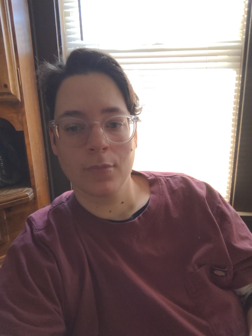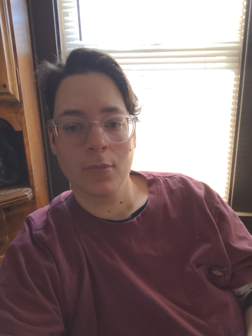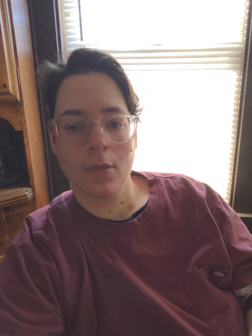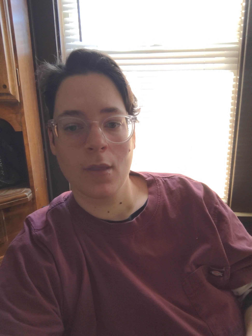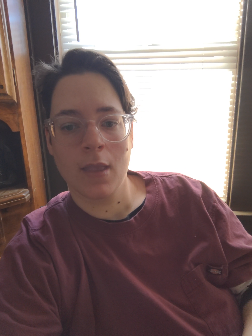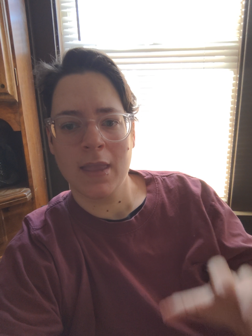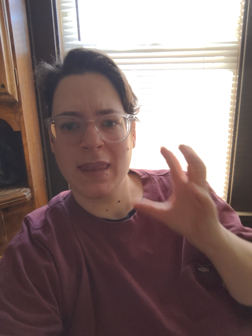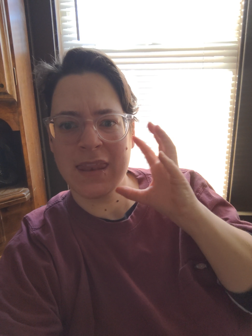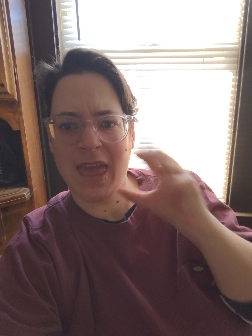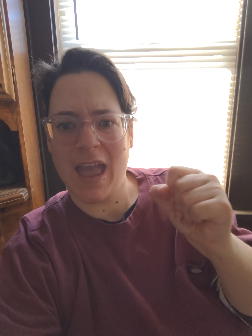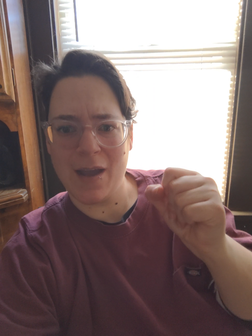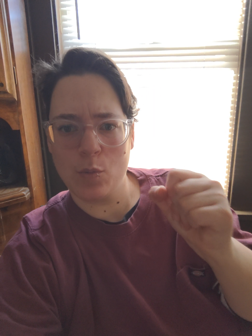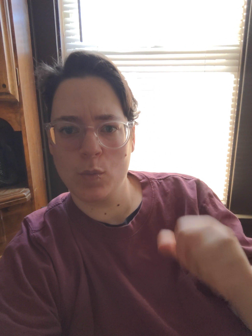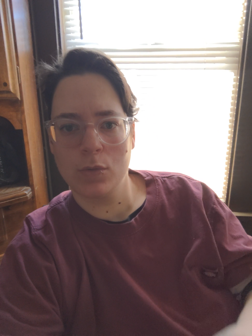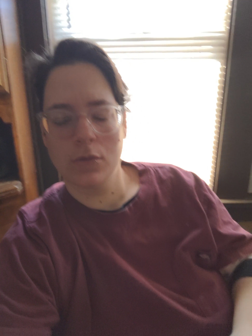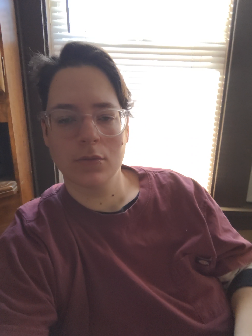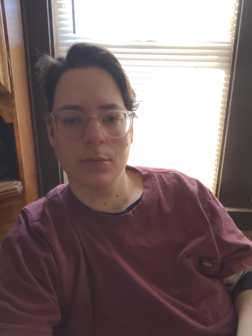loud